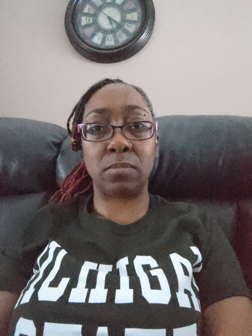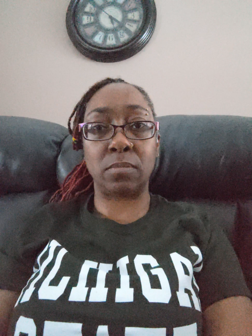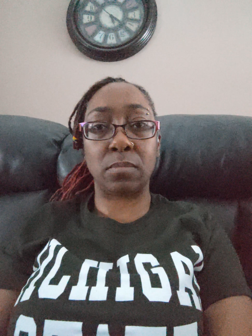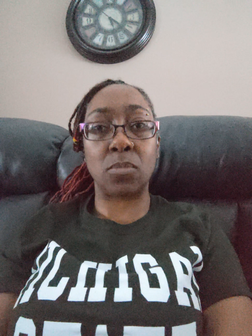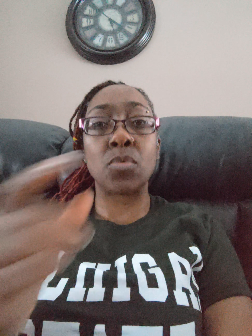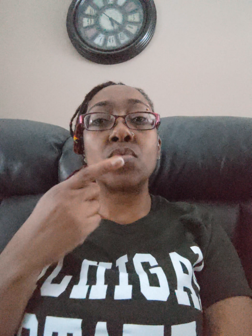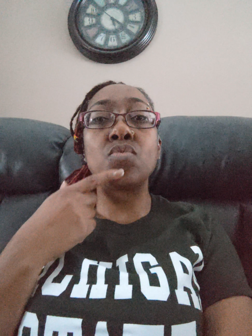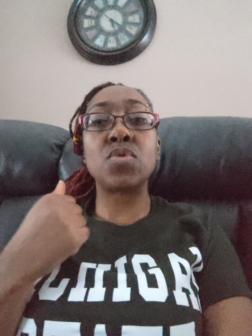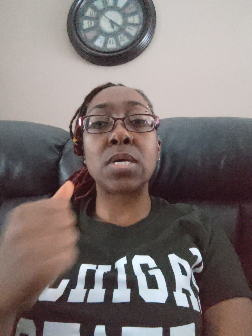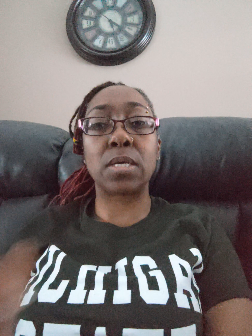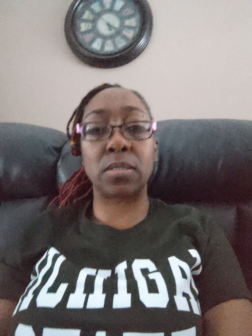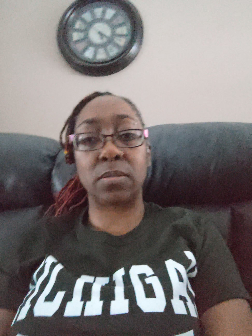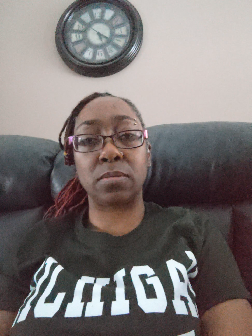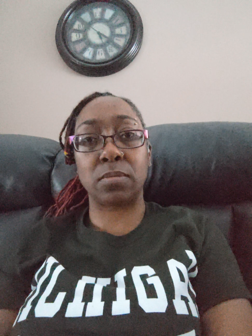red